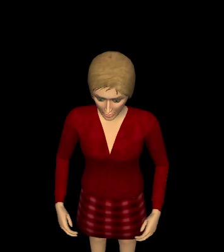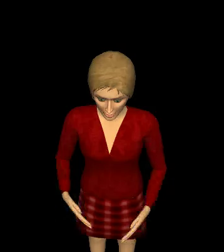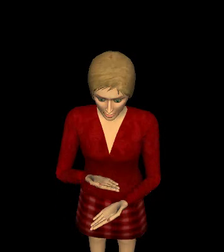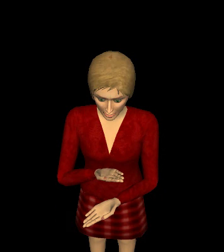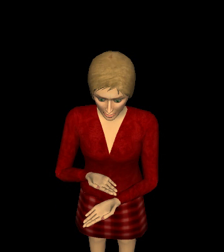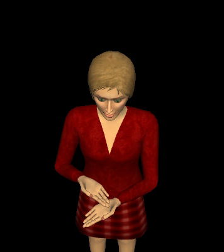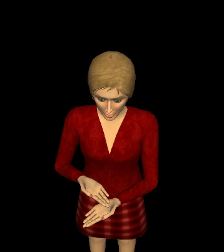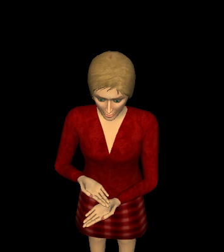يثبت